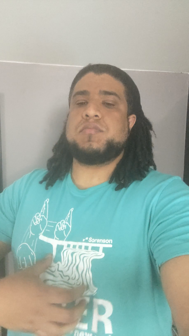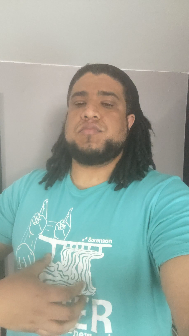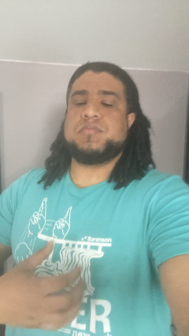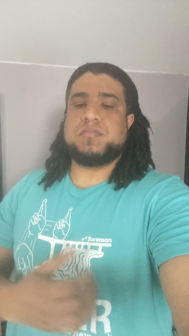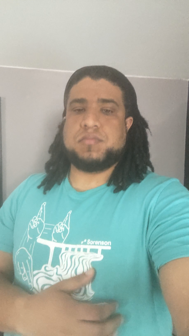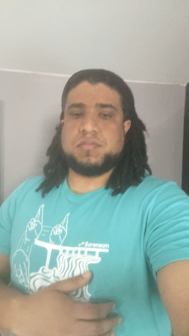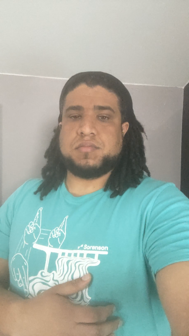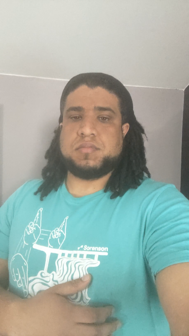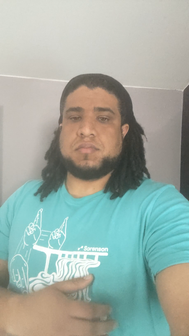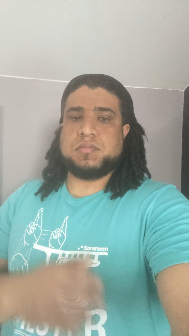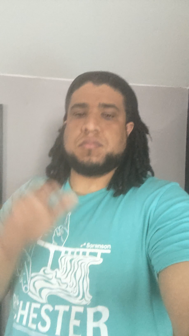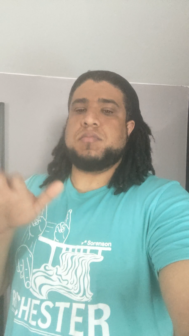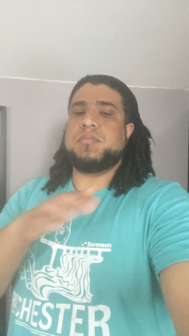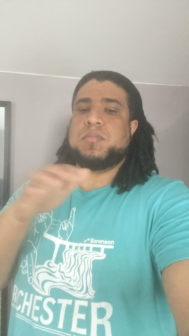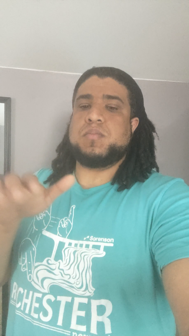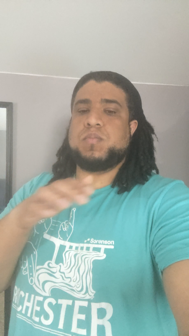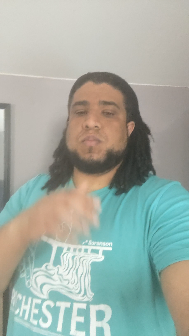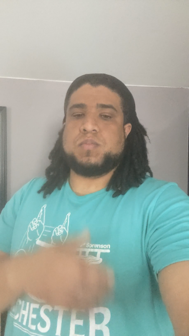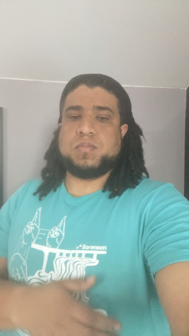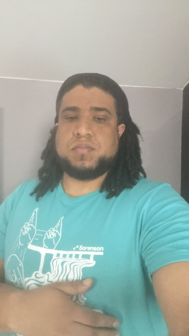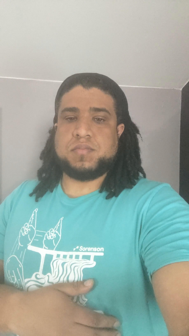does